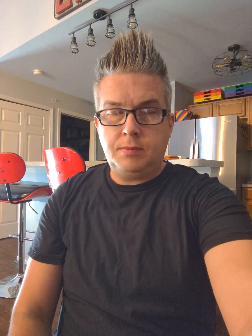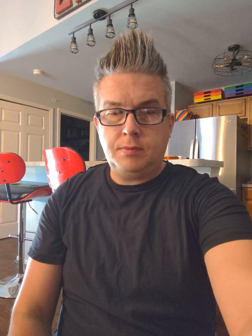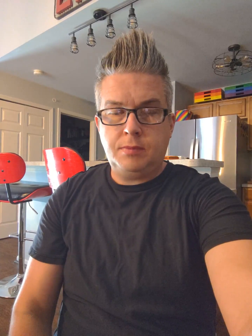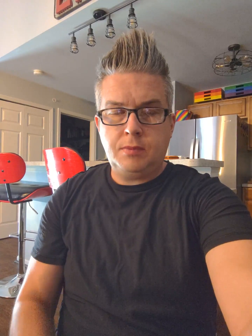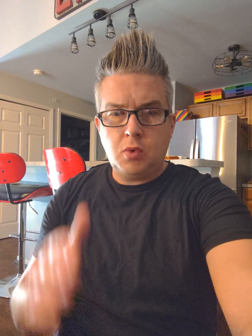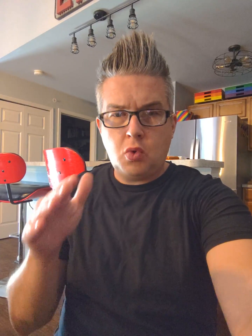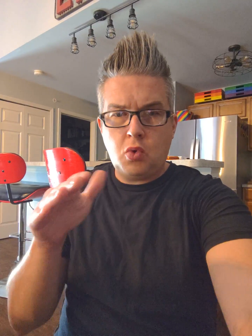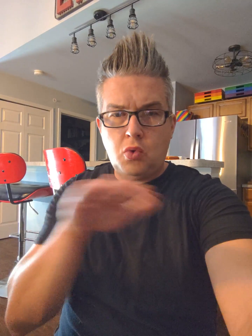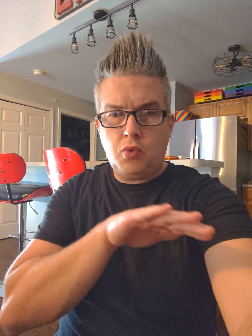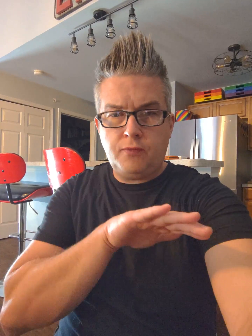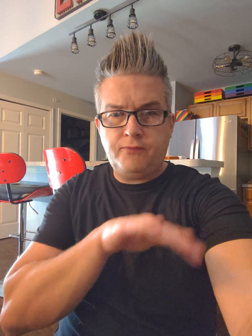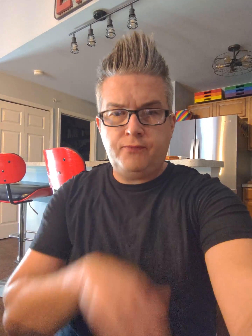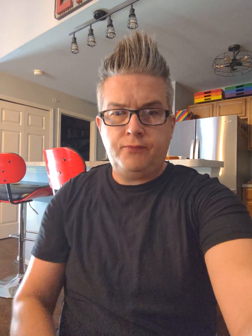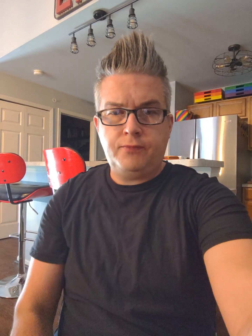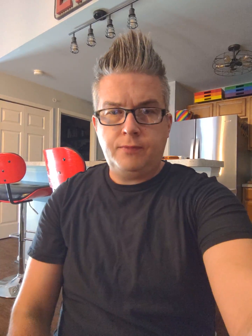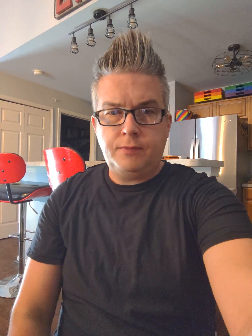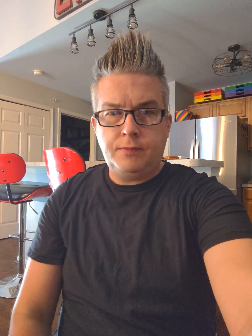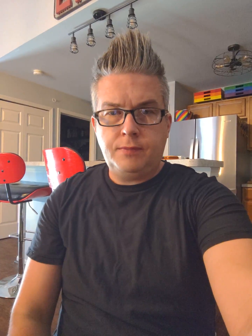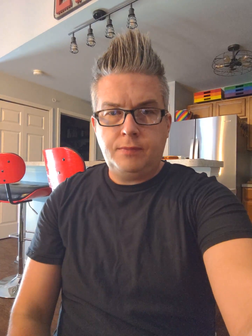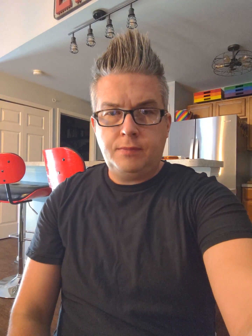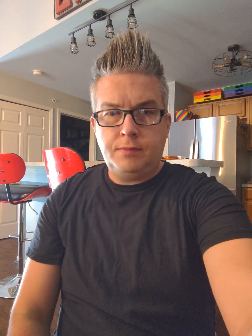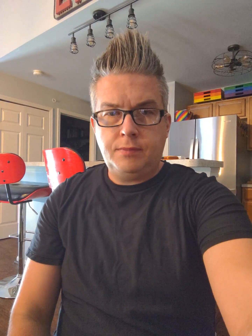cover